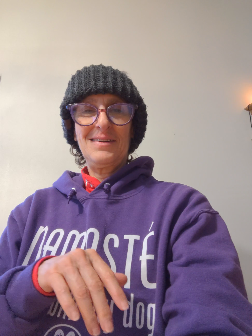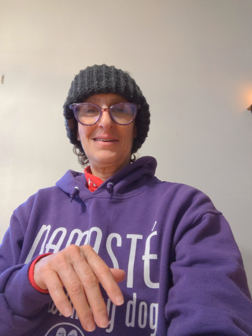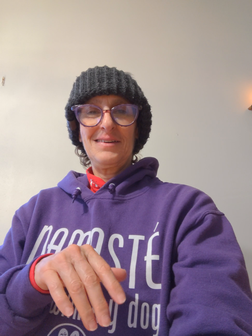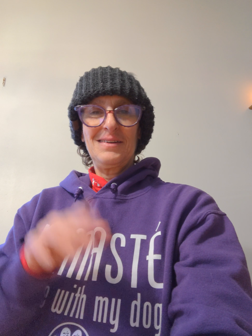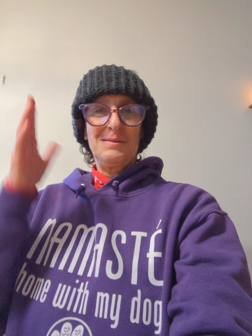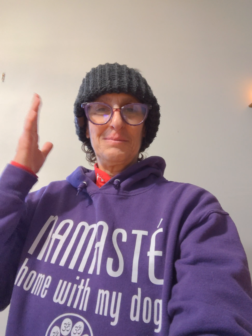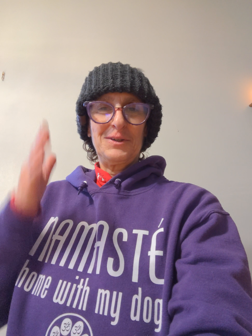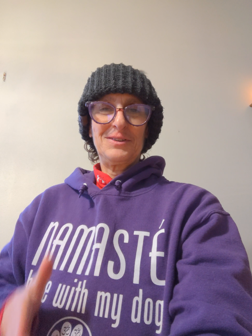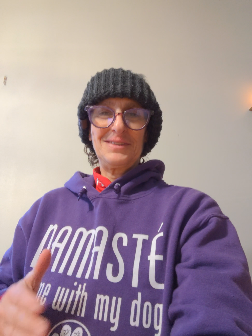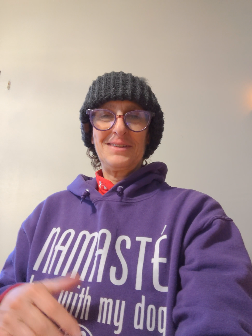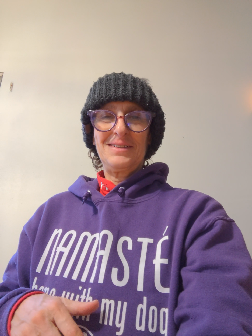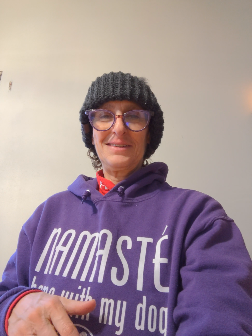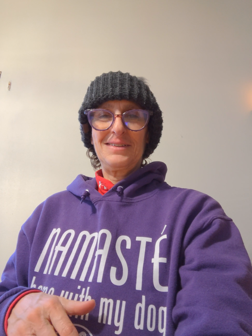person